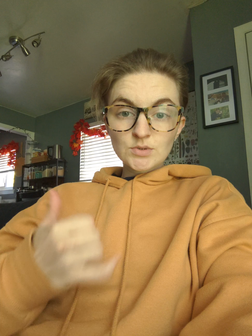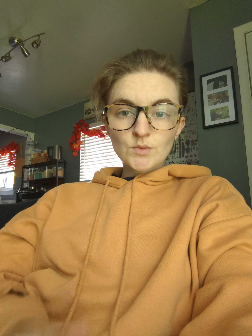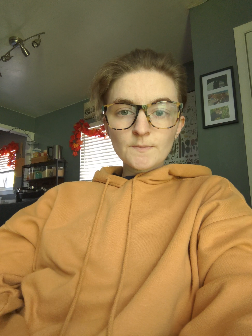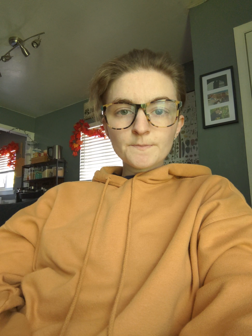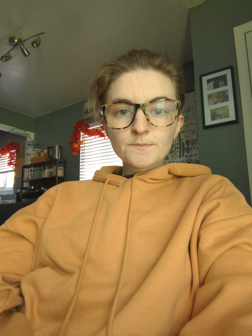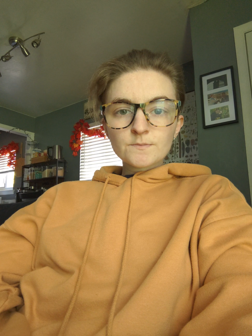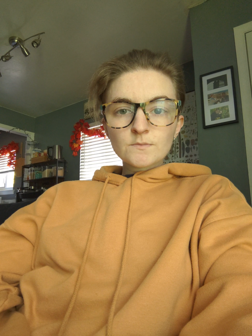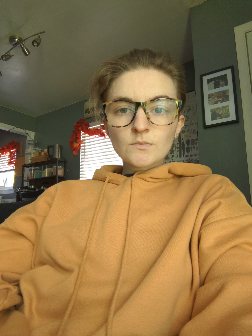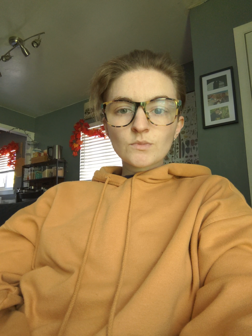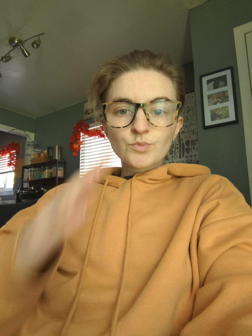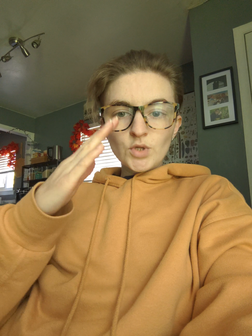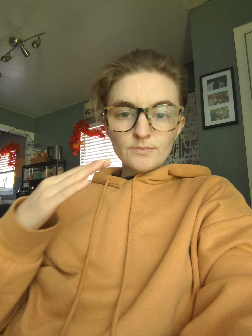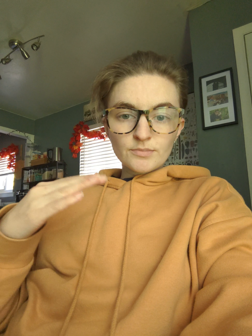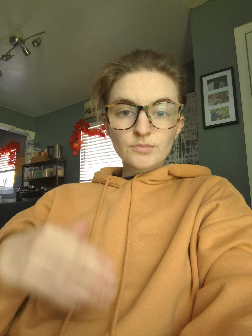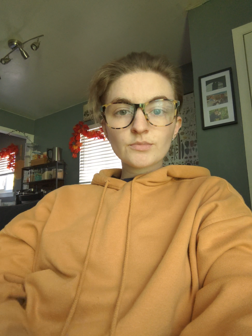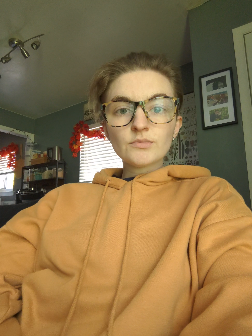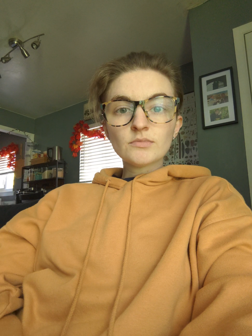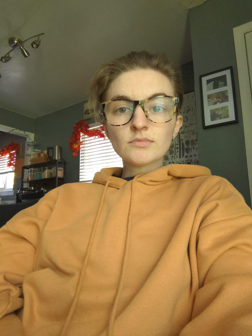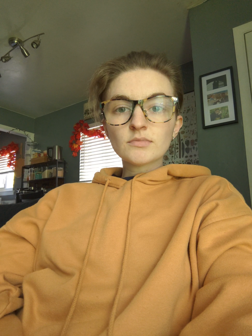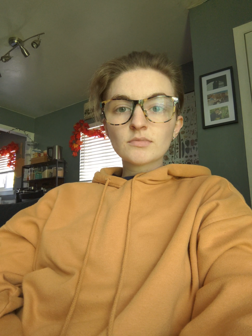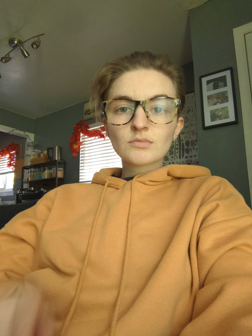roof